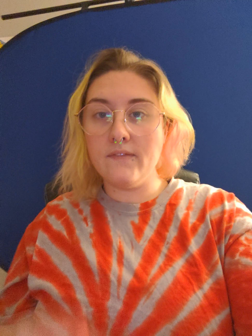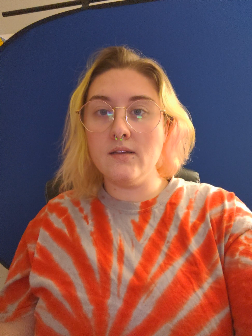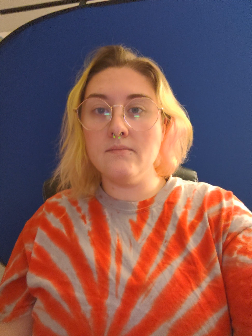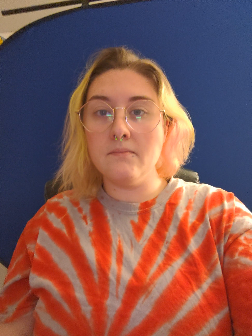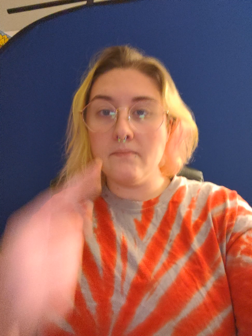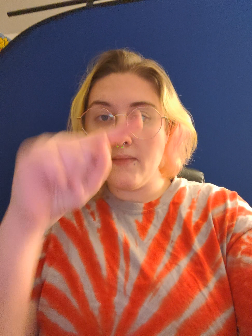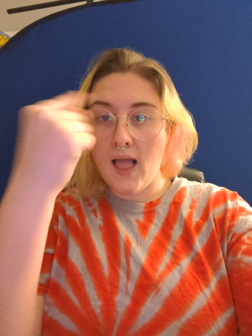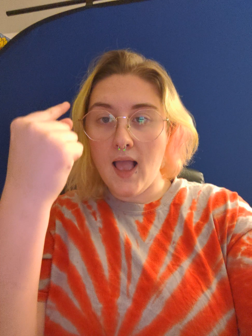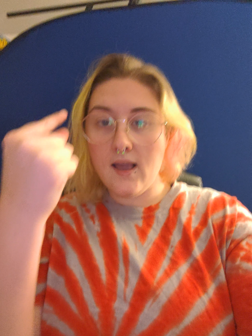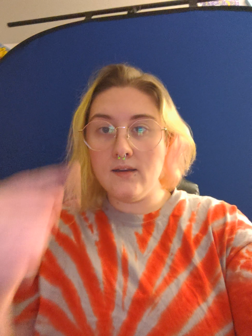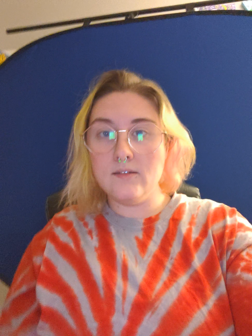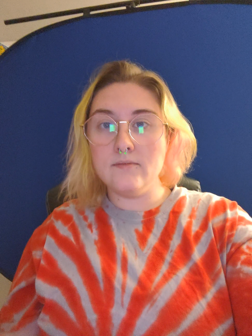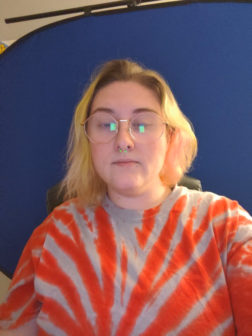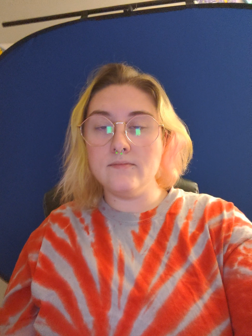black